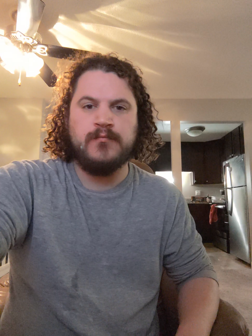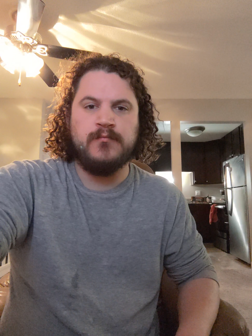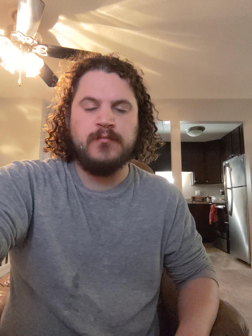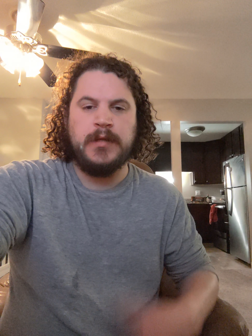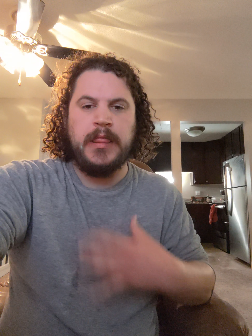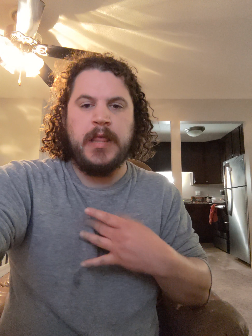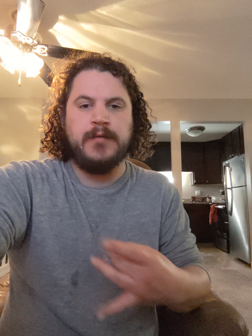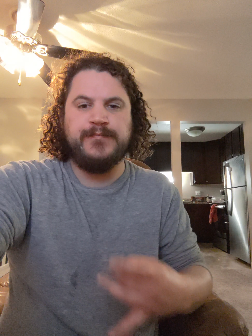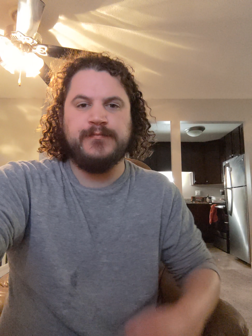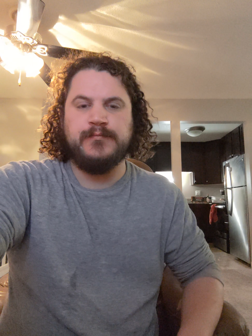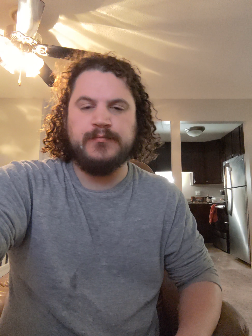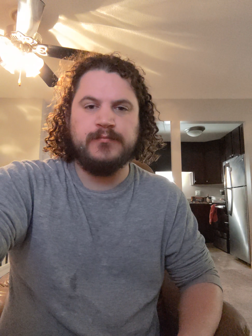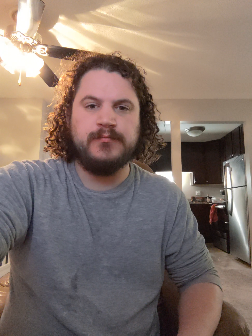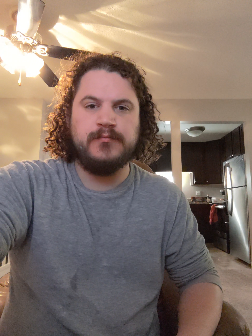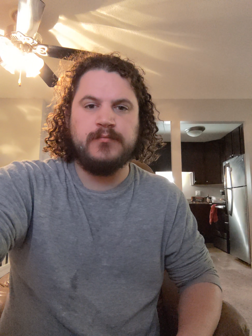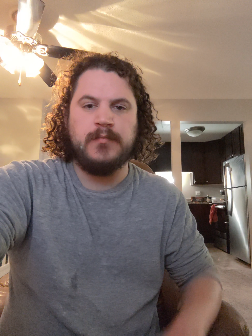like